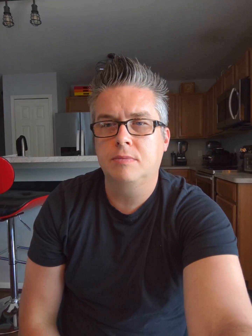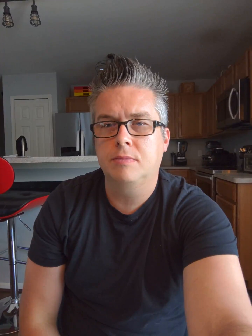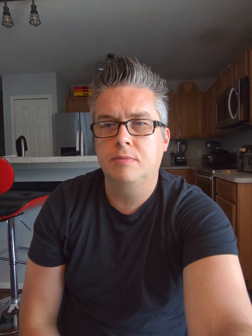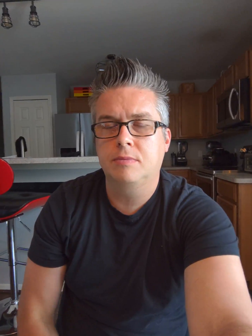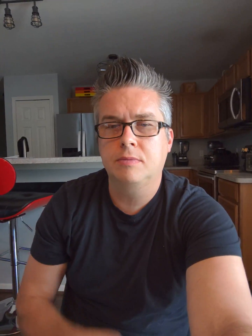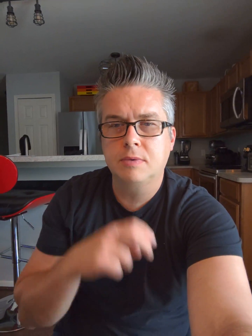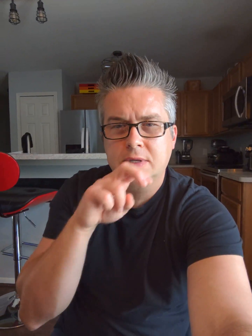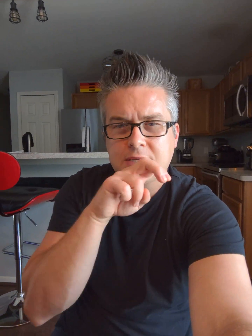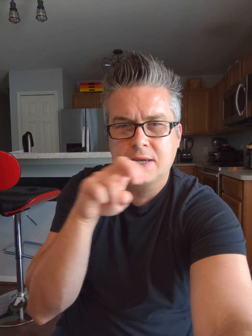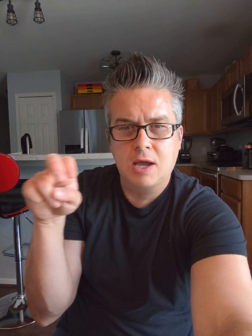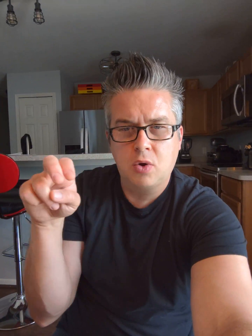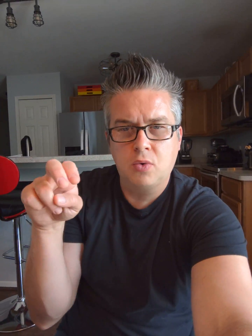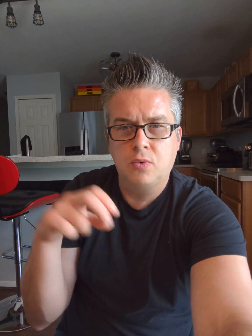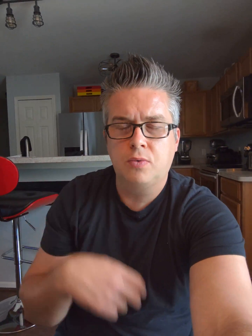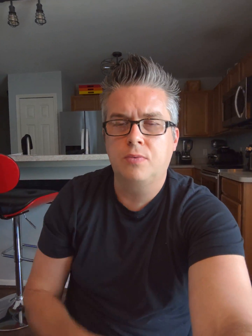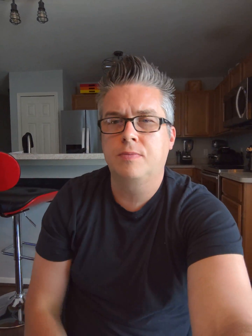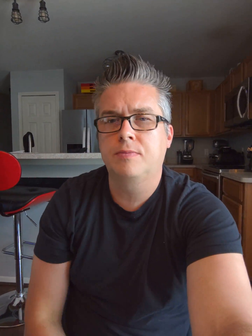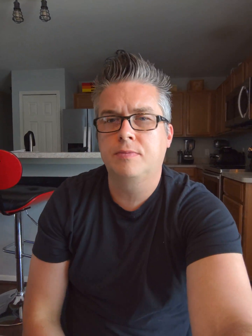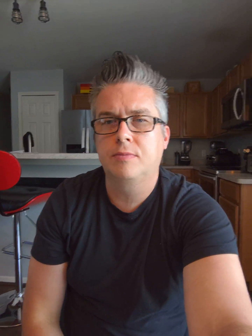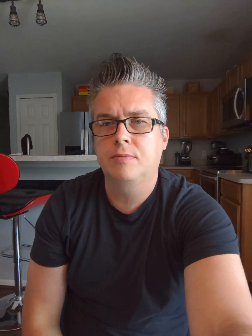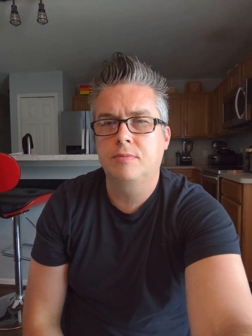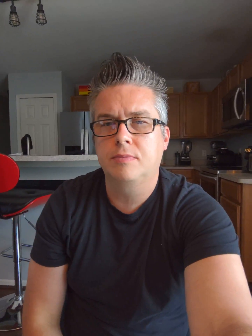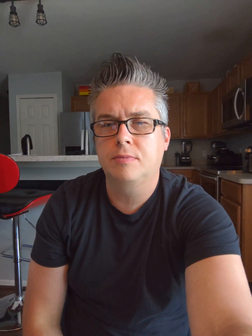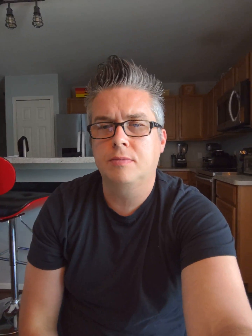couch